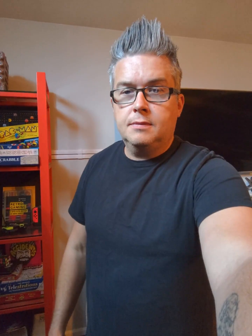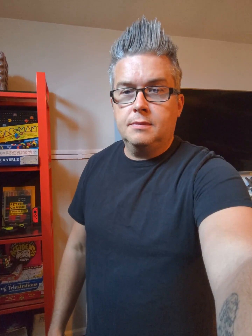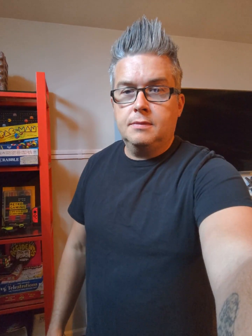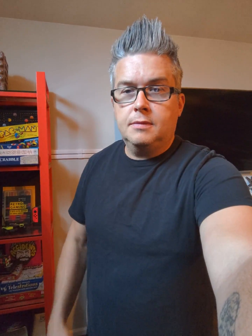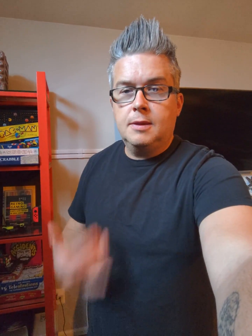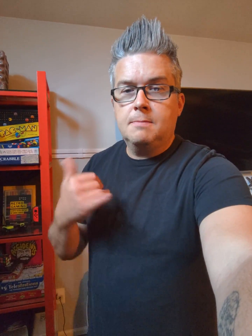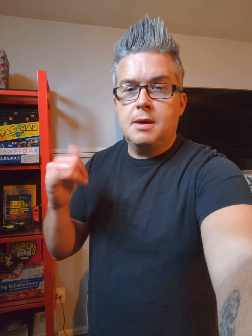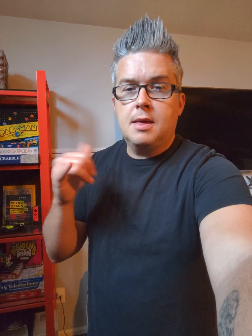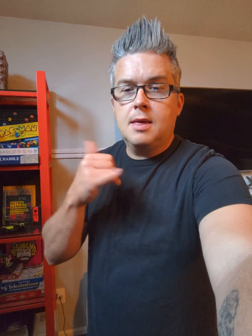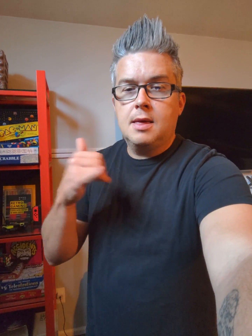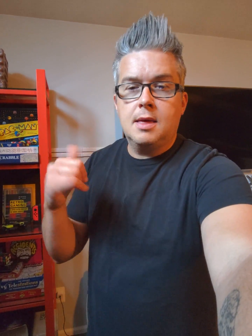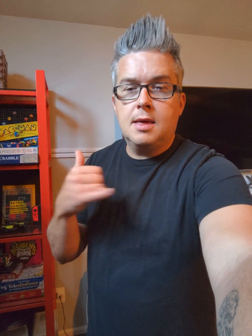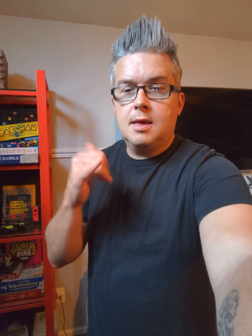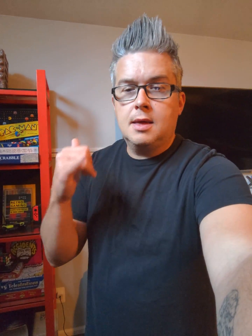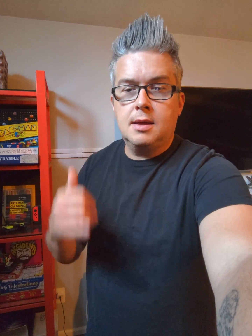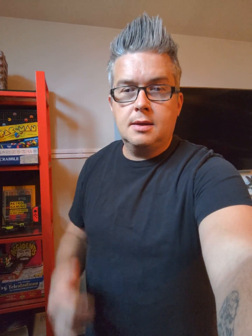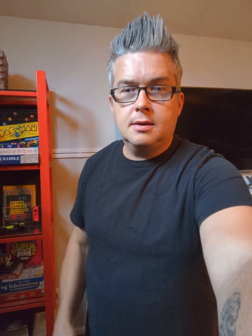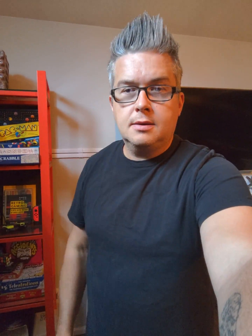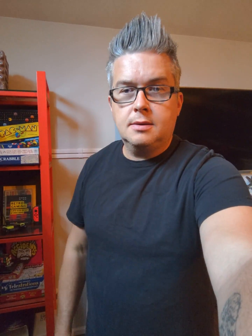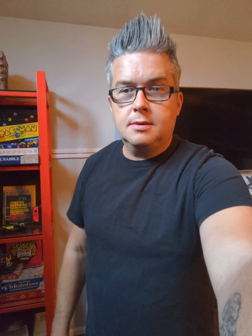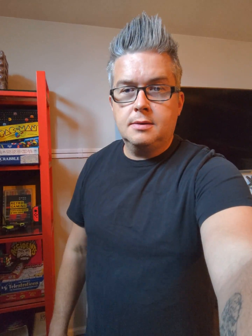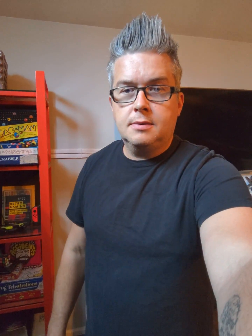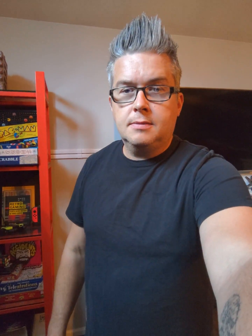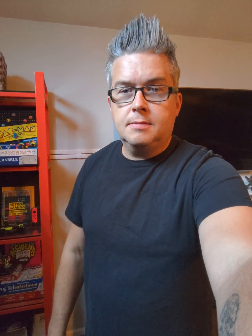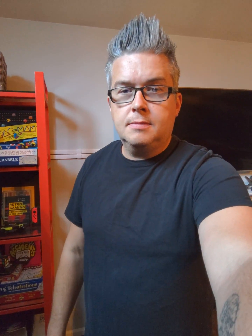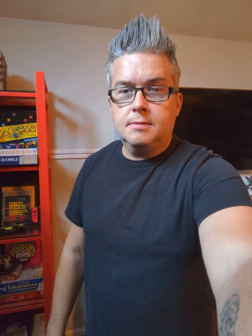play